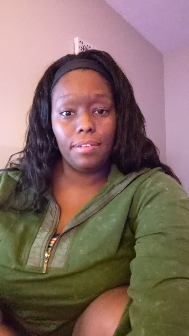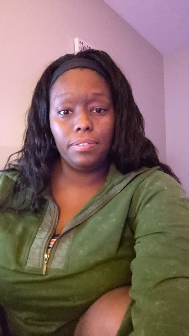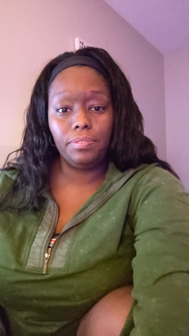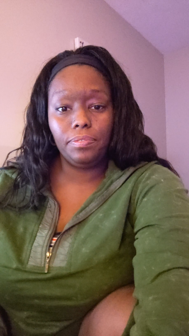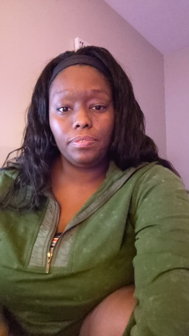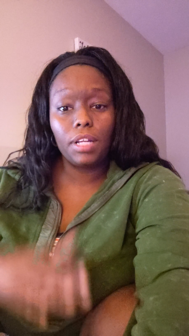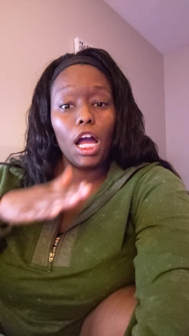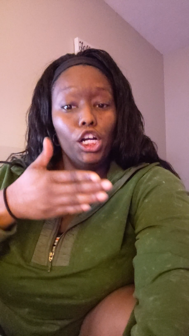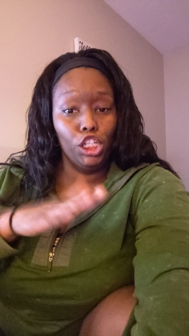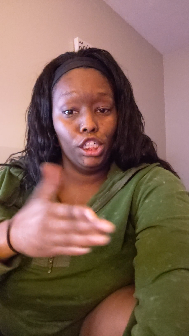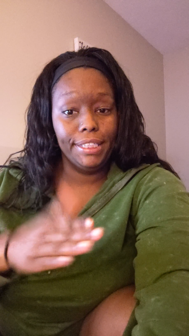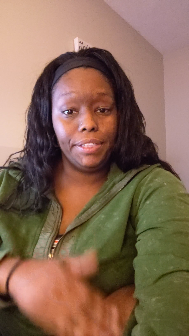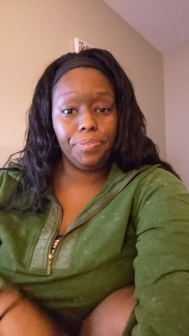cook